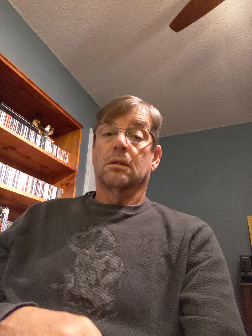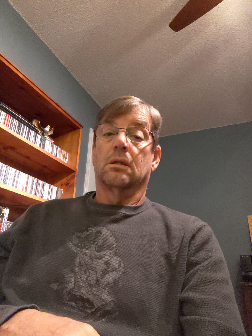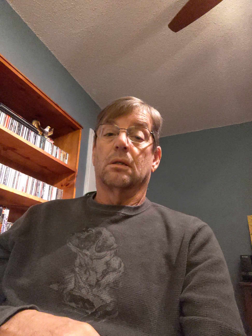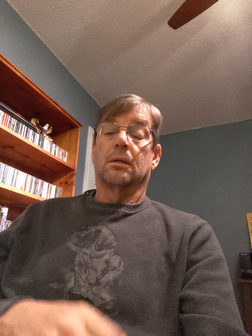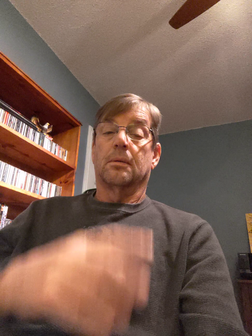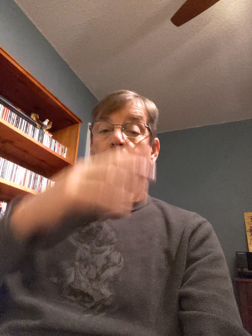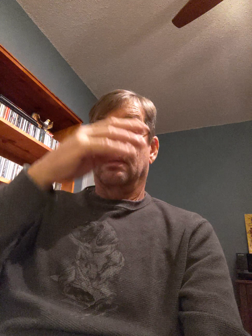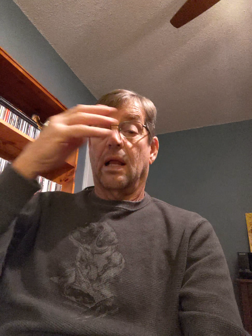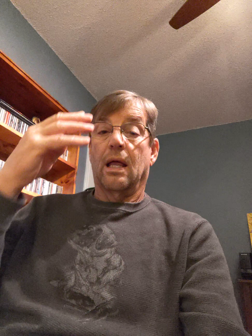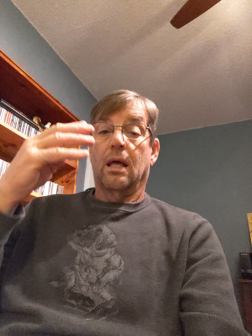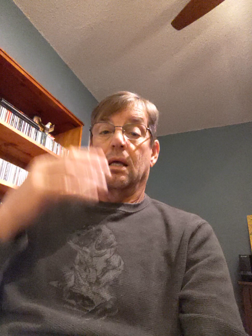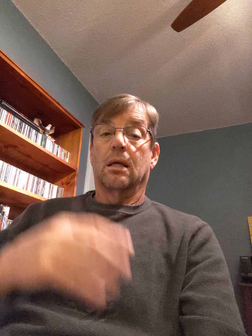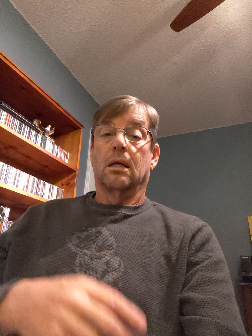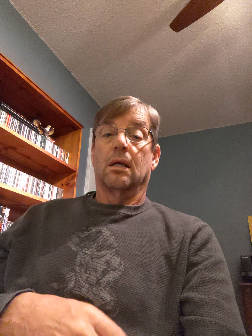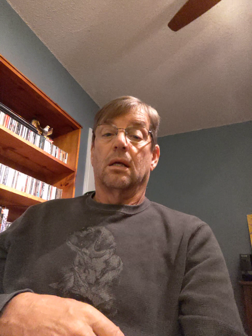black